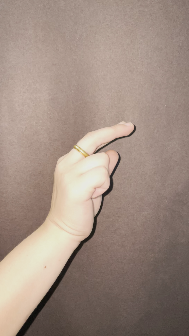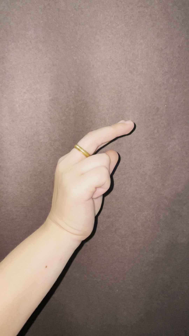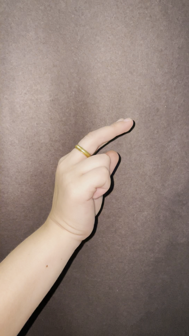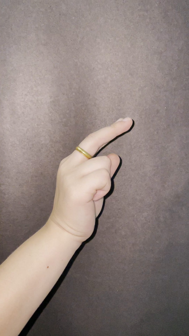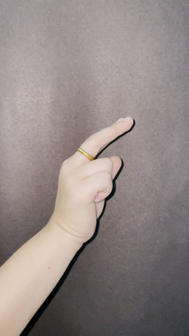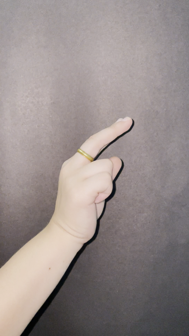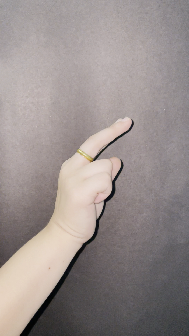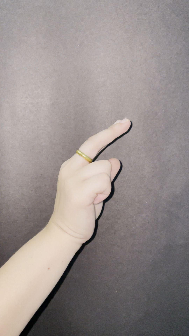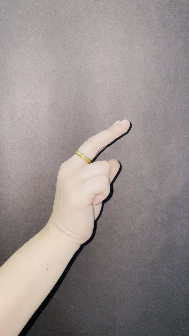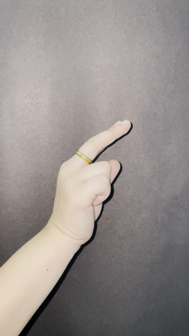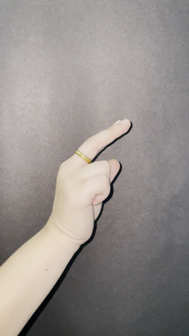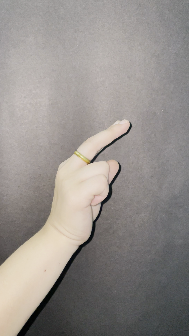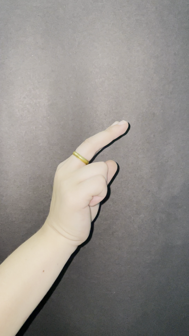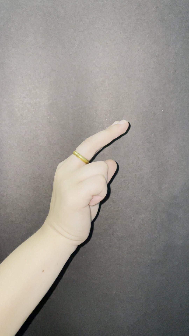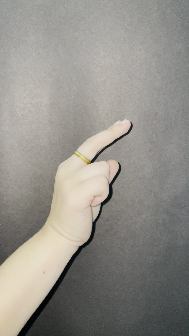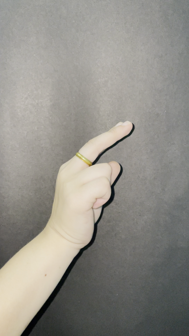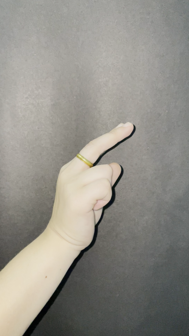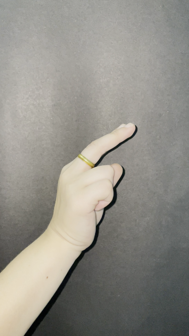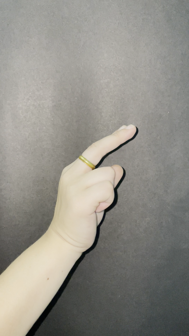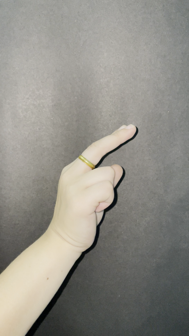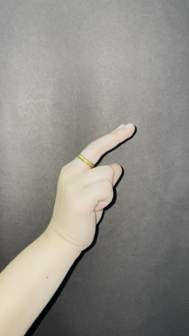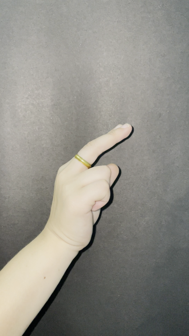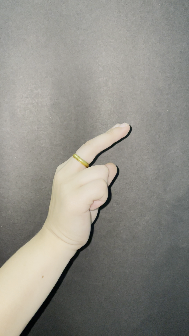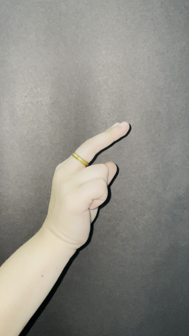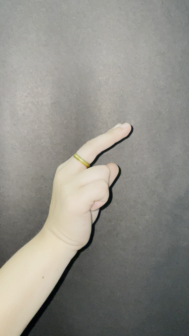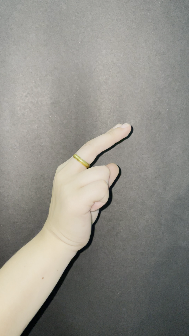थ